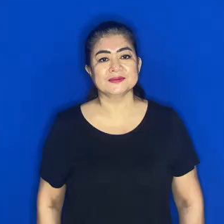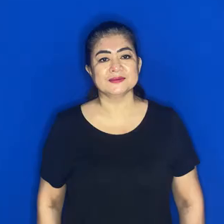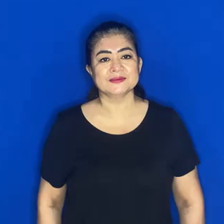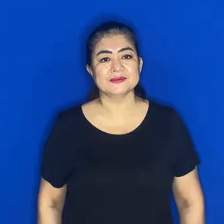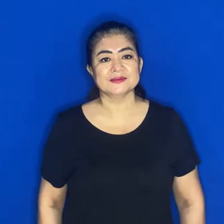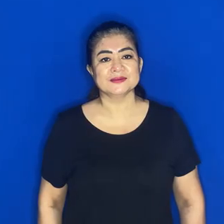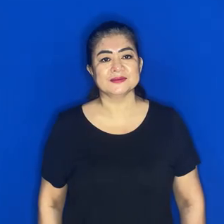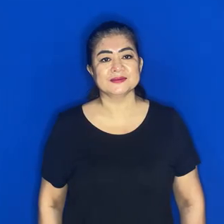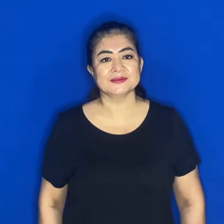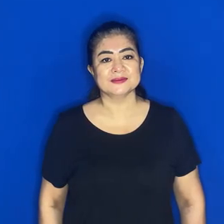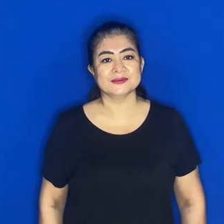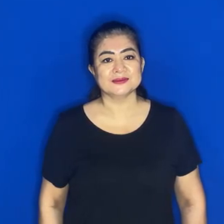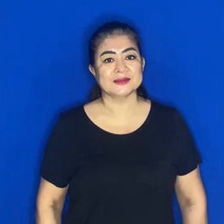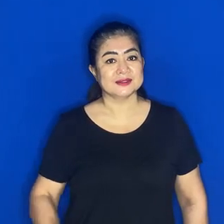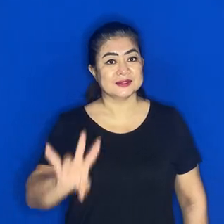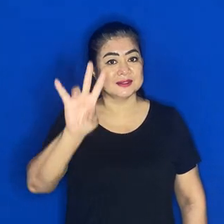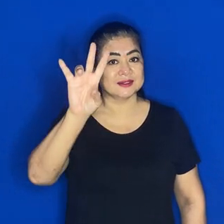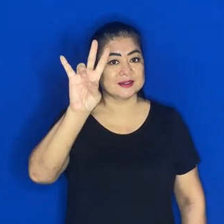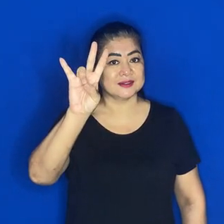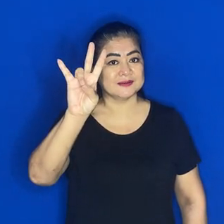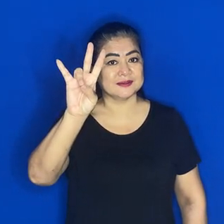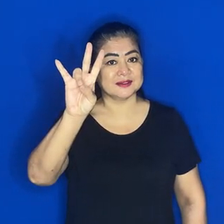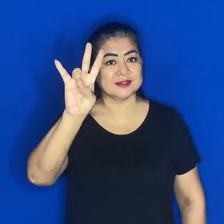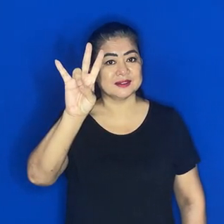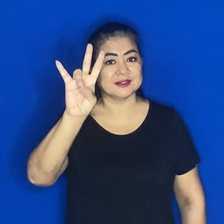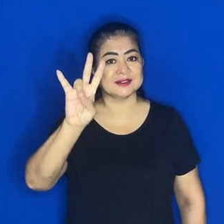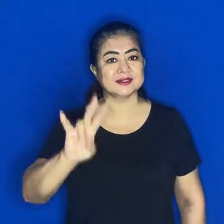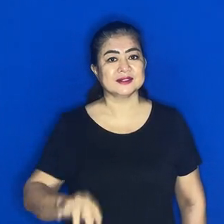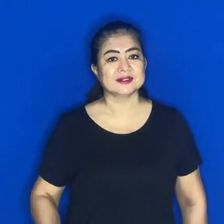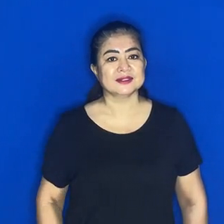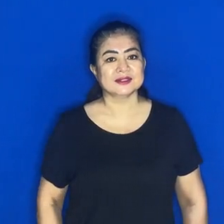seven